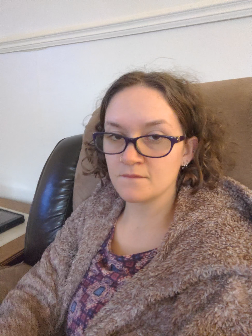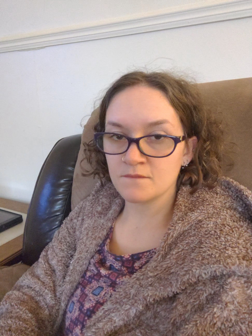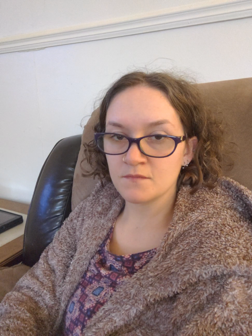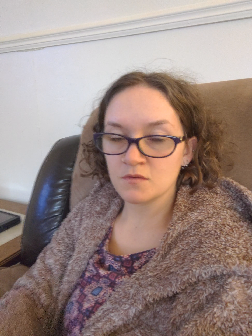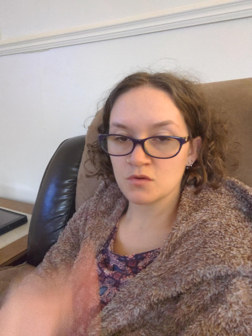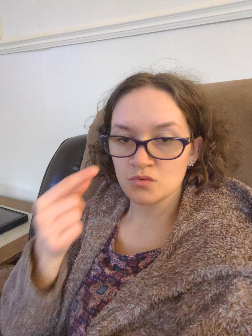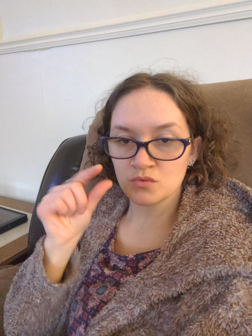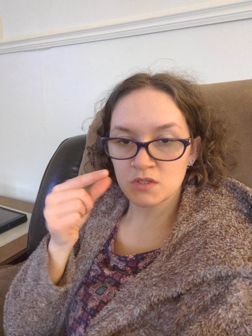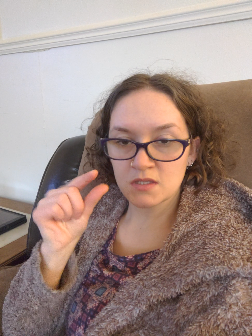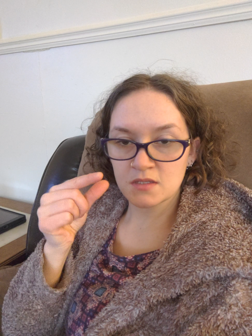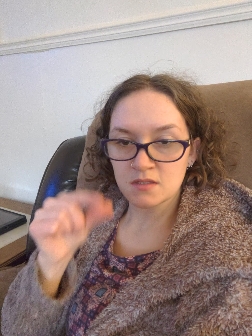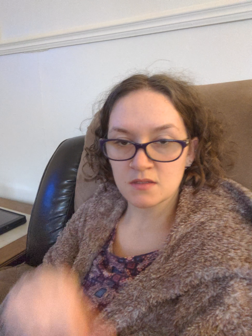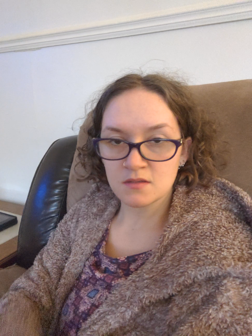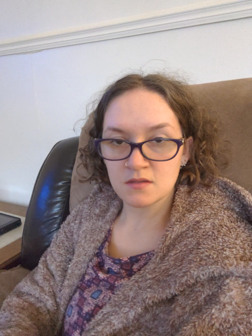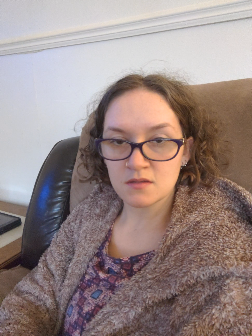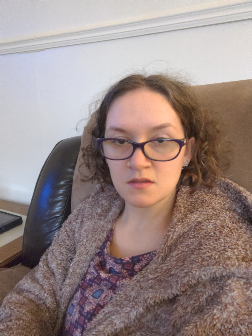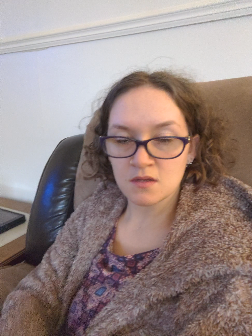green